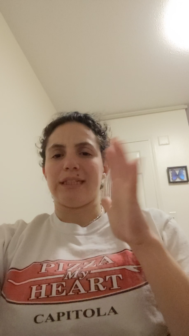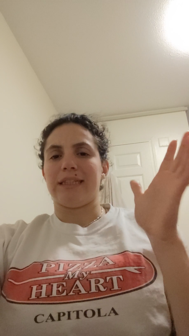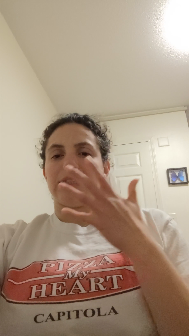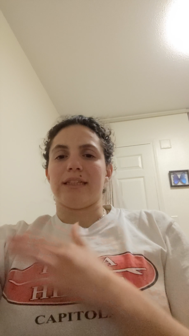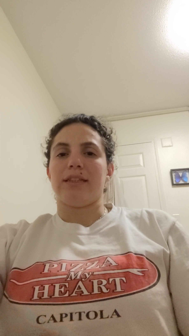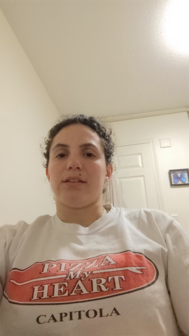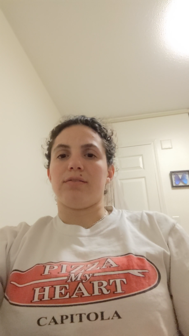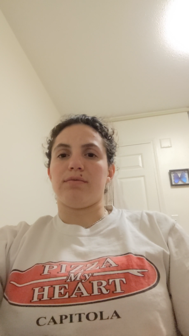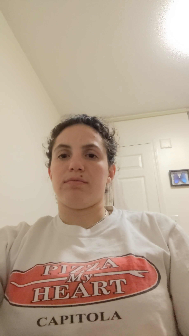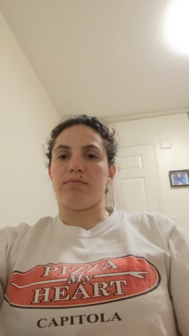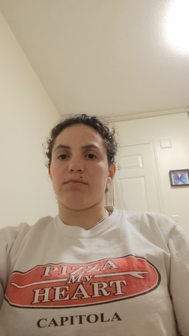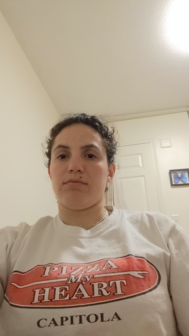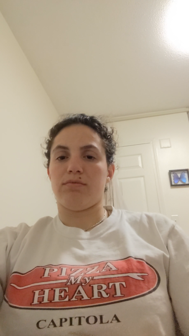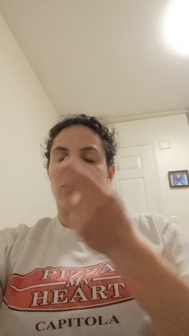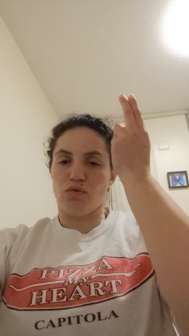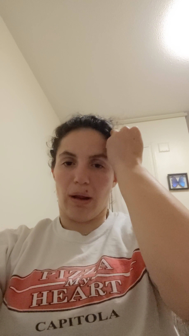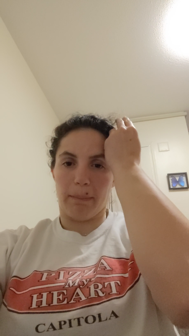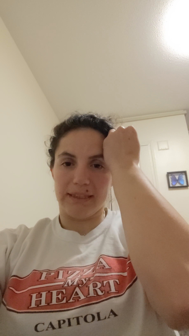rabbit